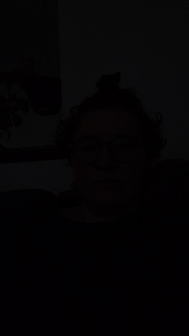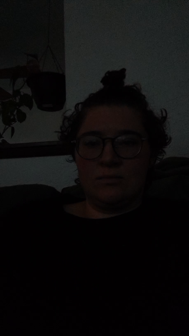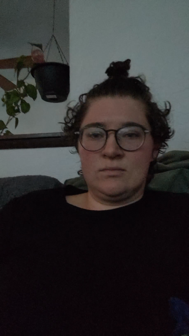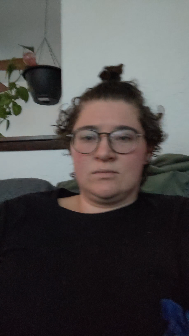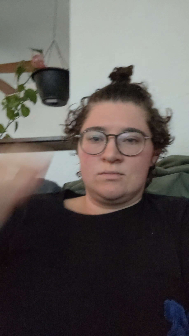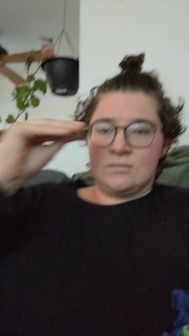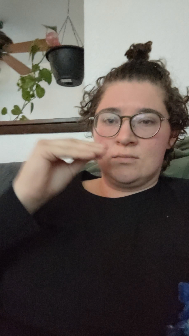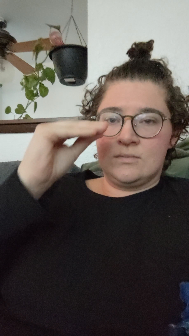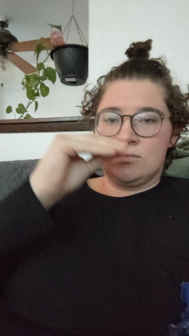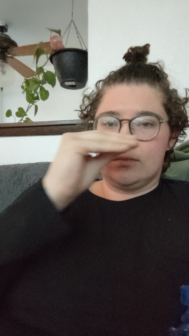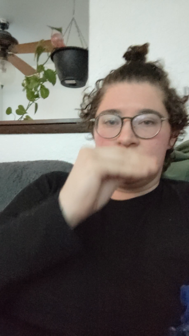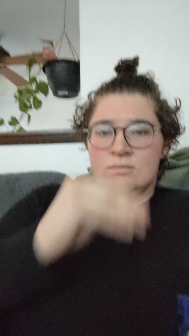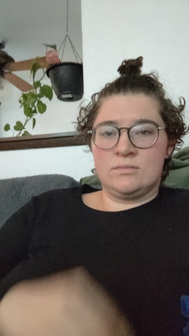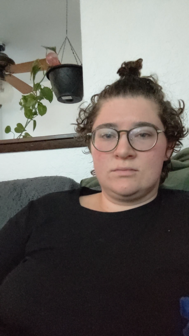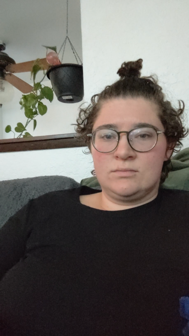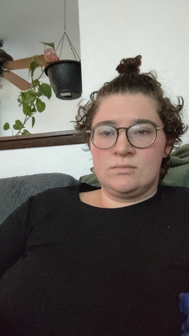dinosaur